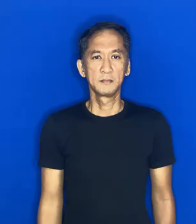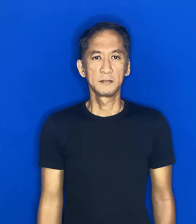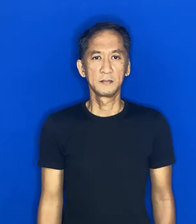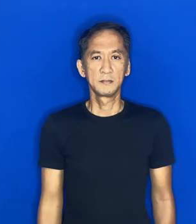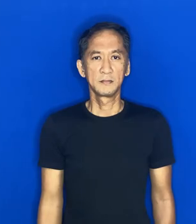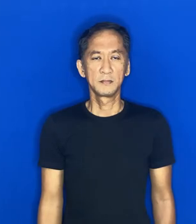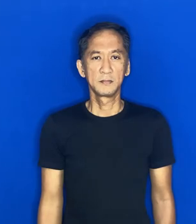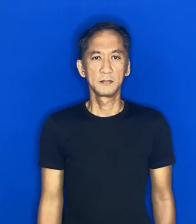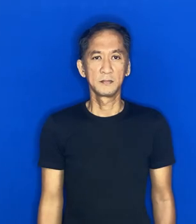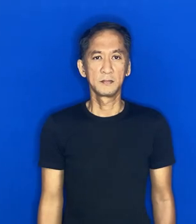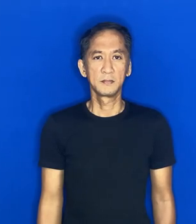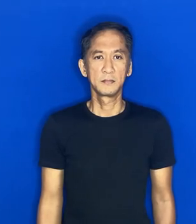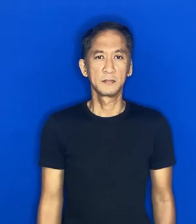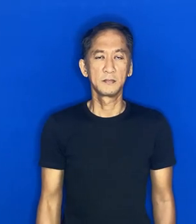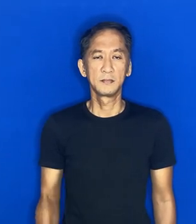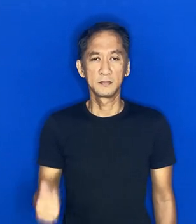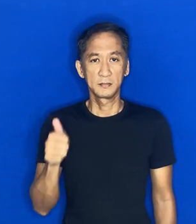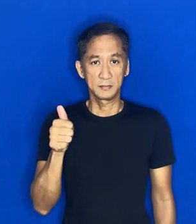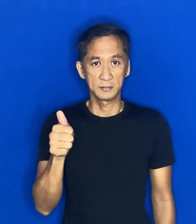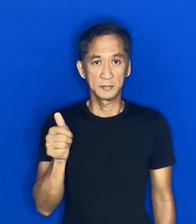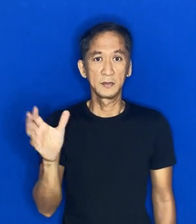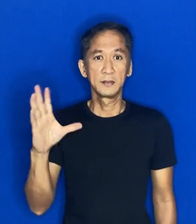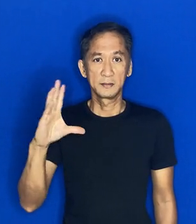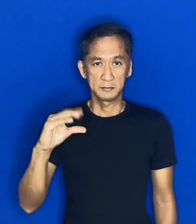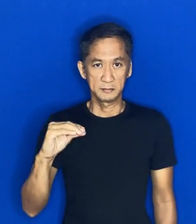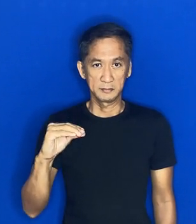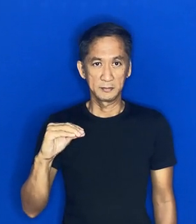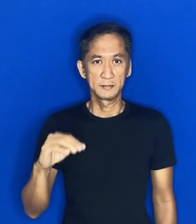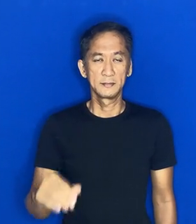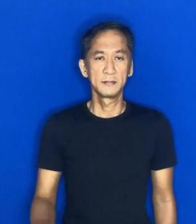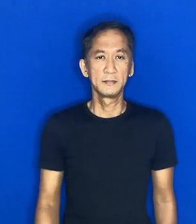good evening